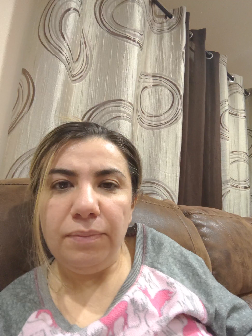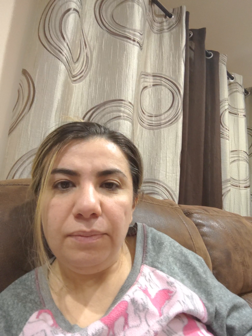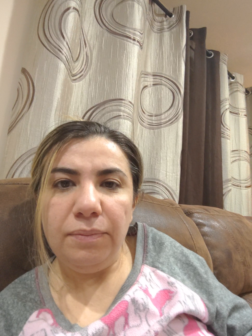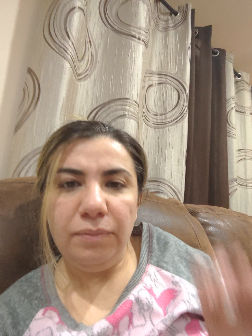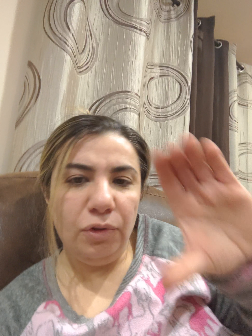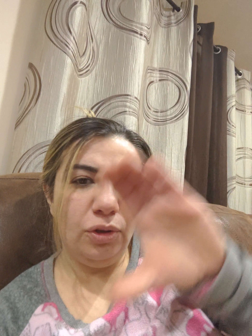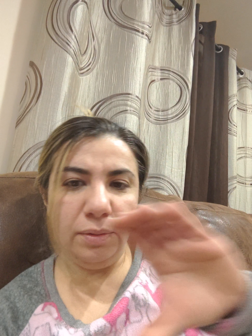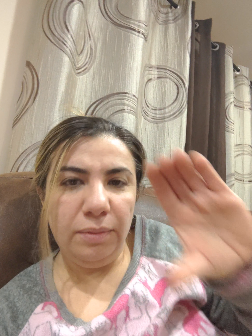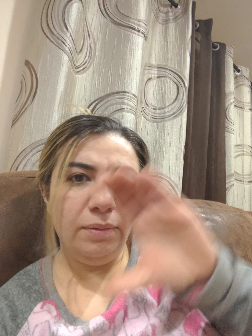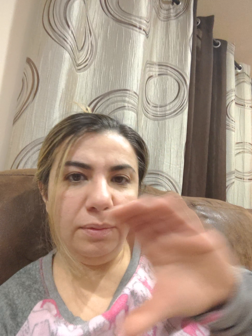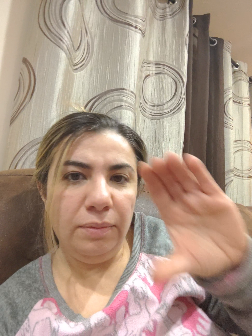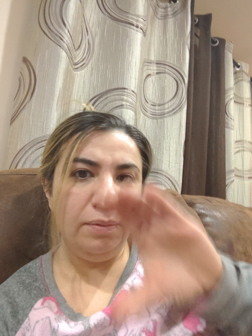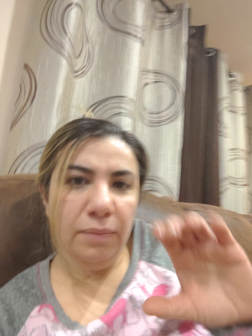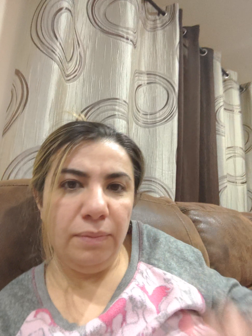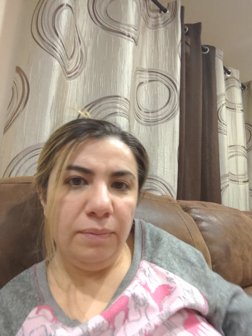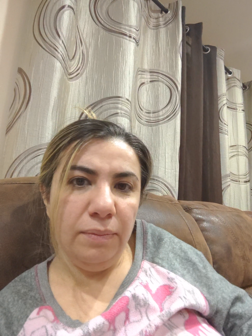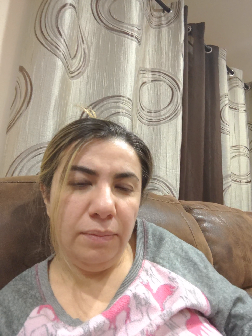chocolate